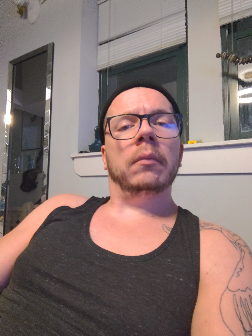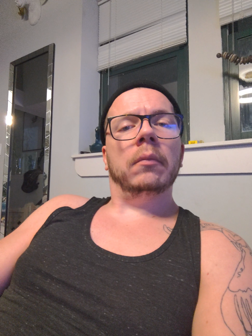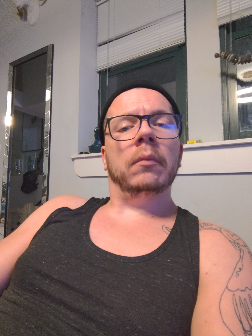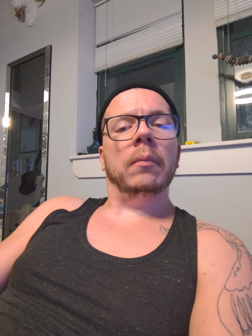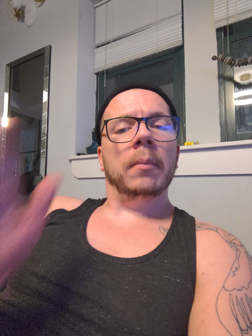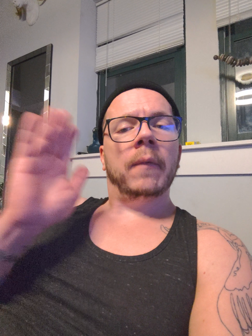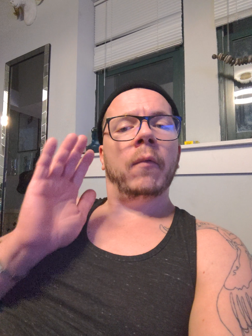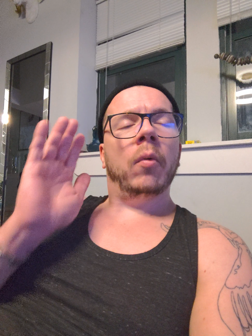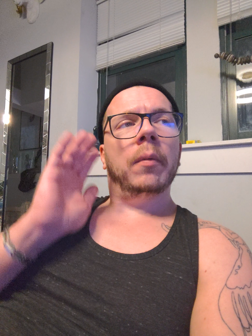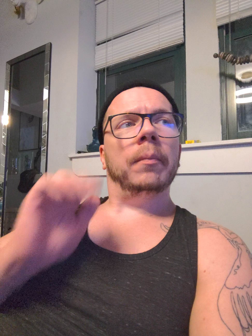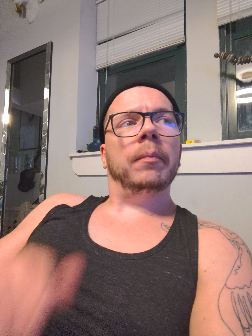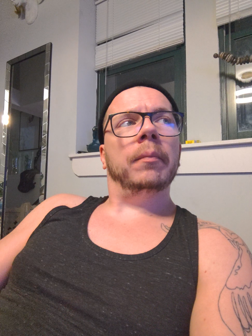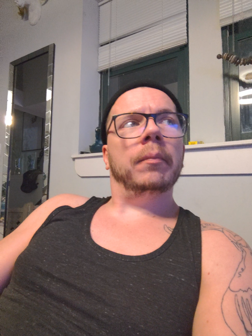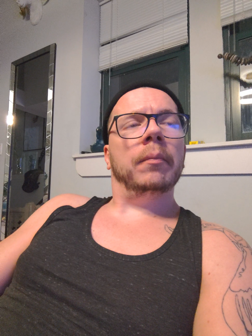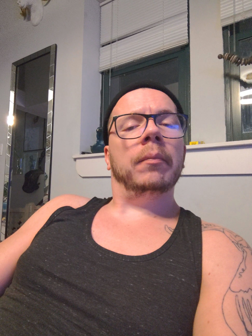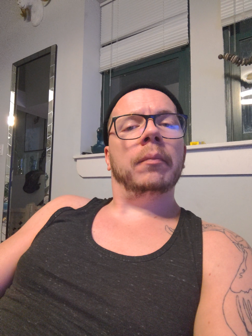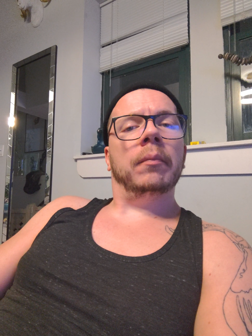before